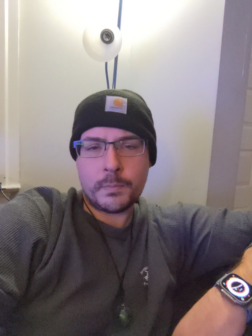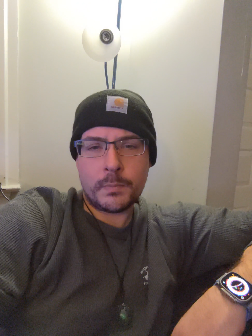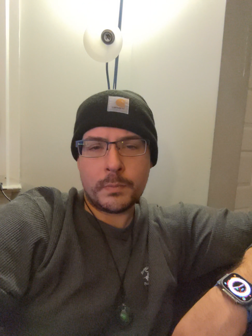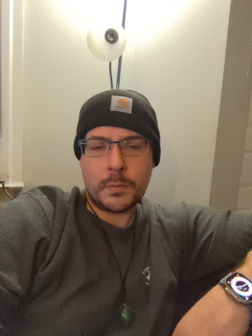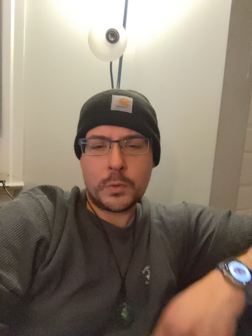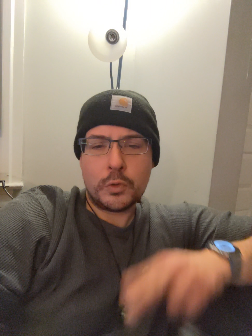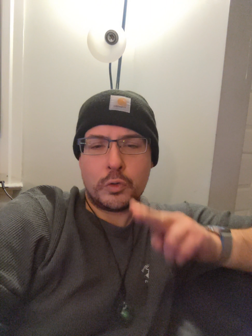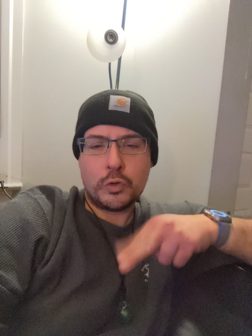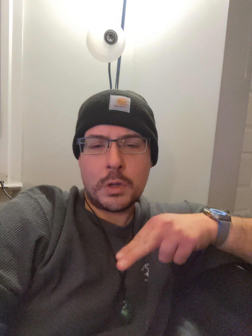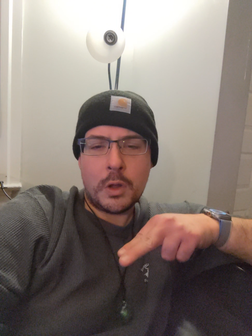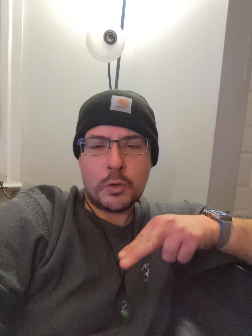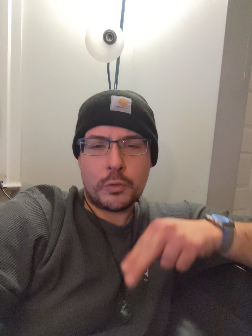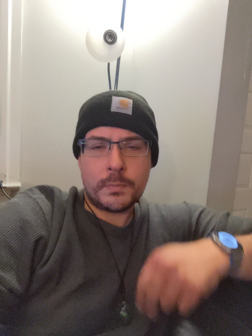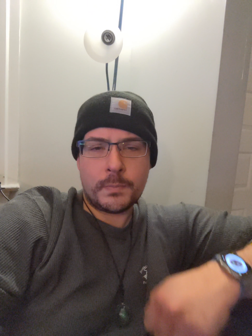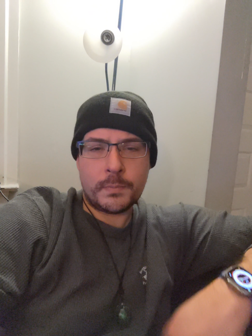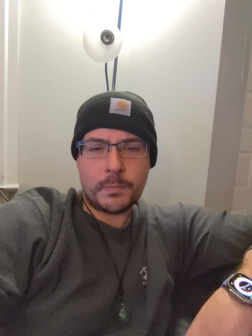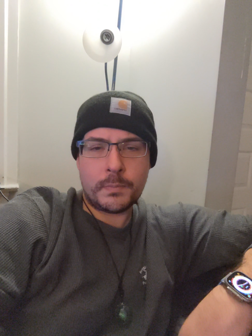chair